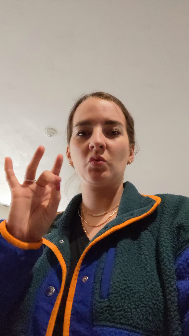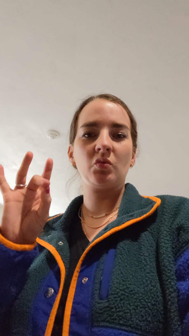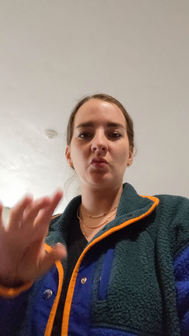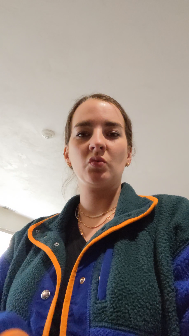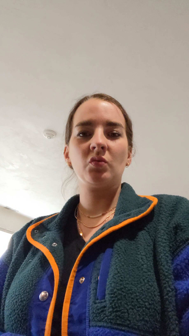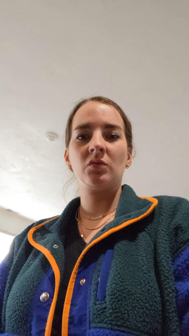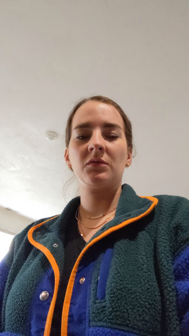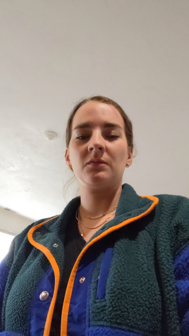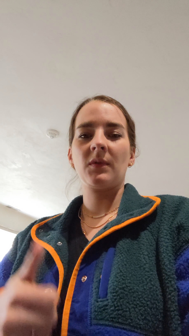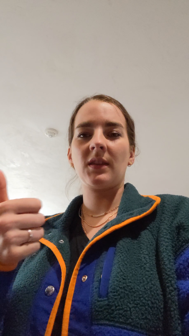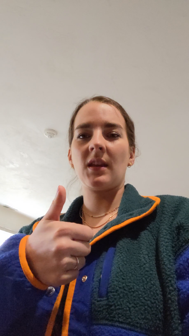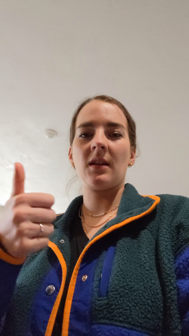game